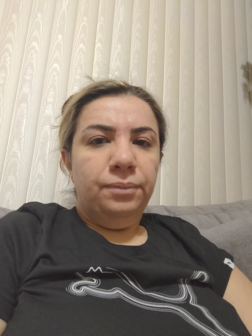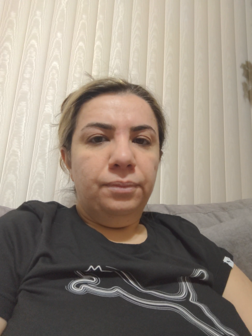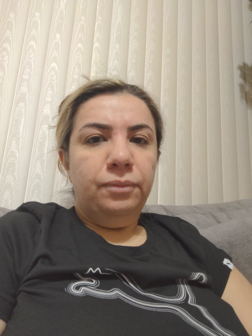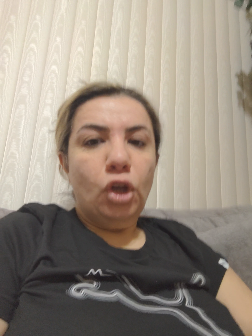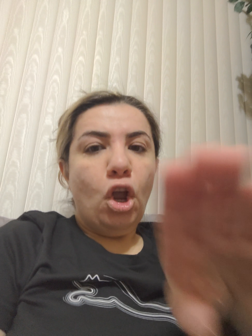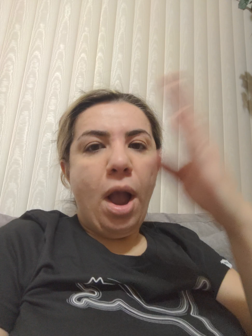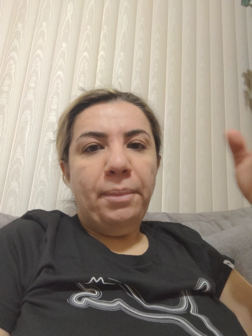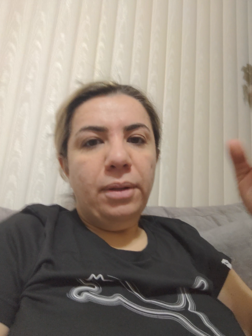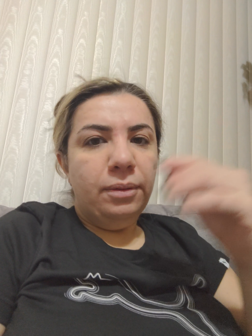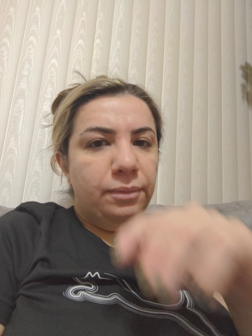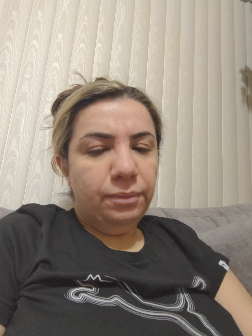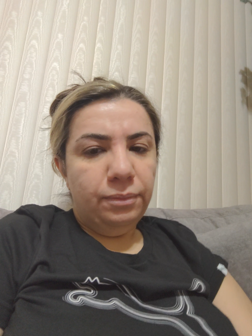open